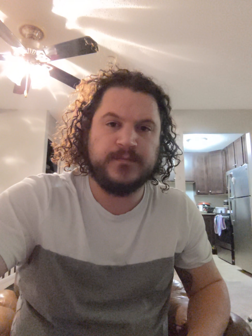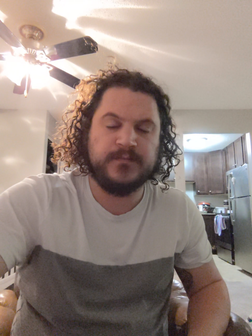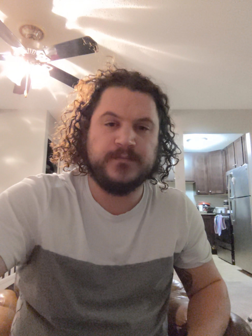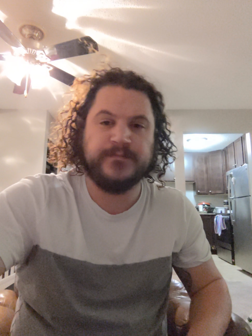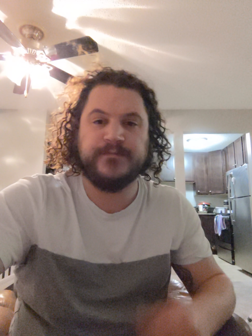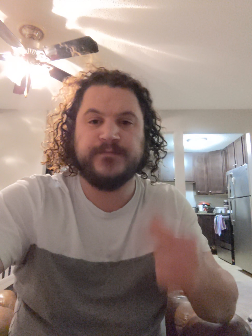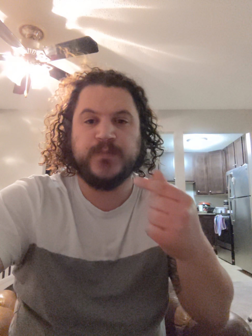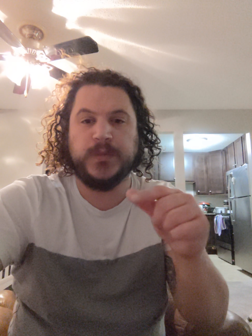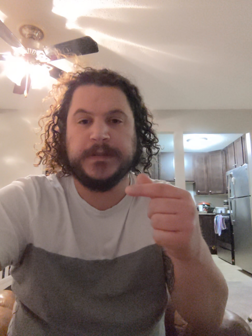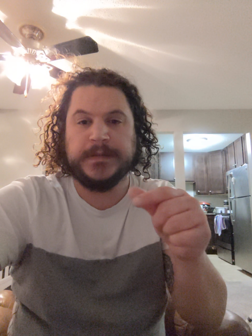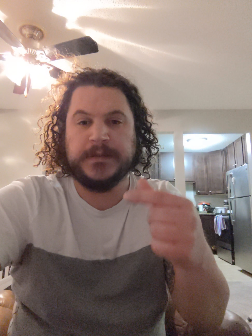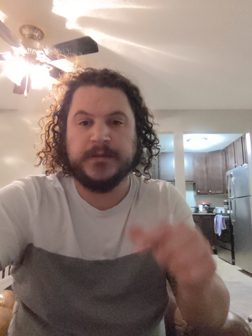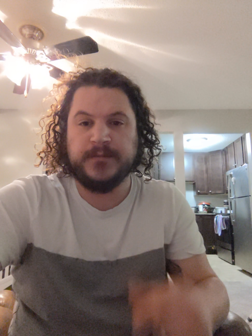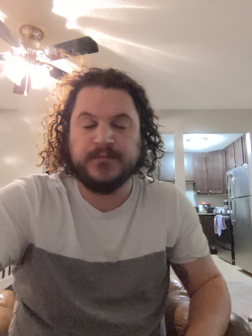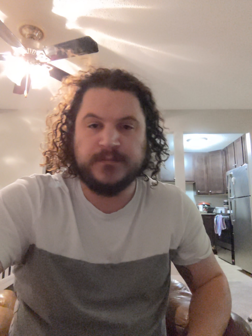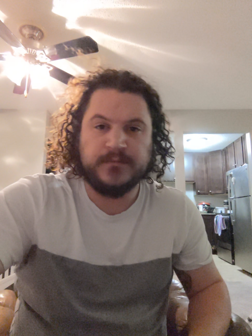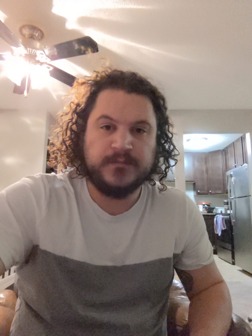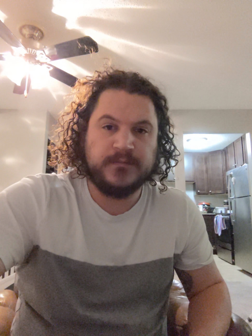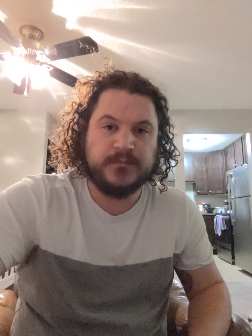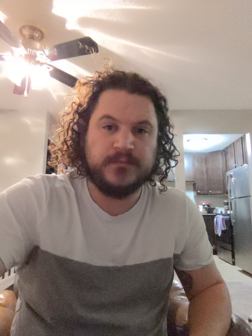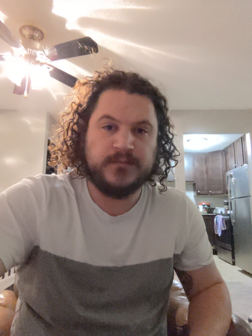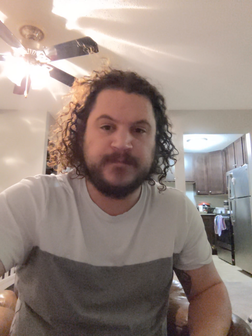green